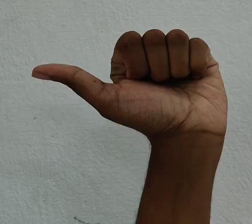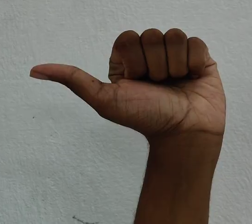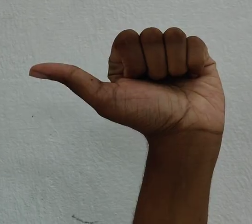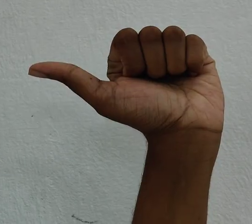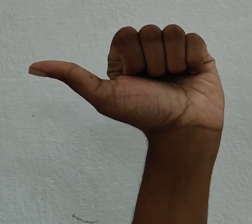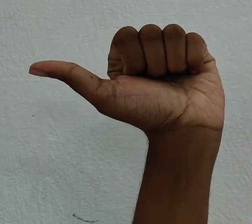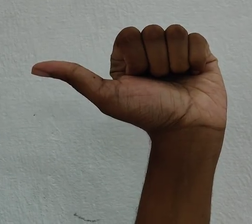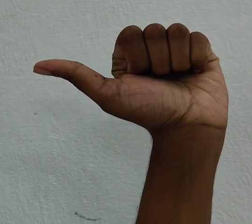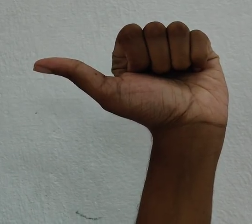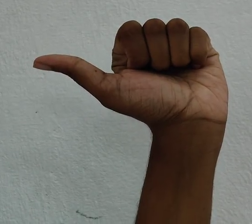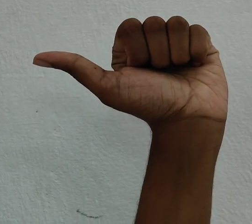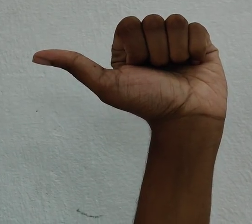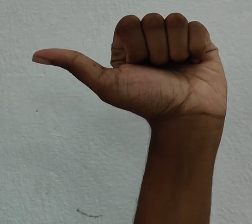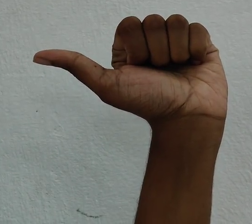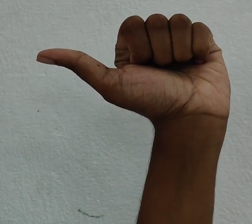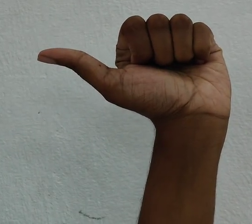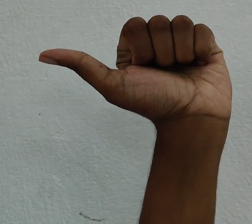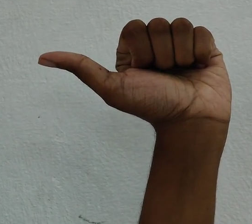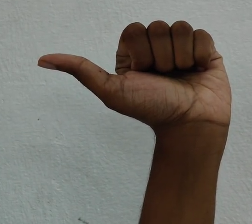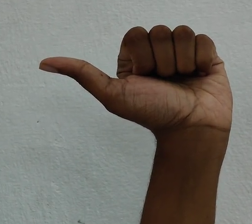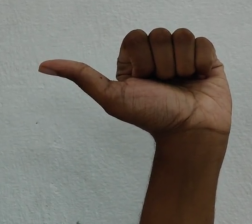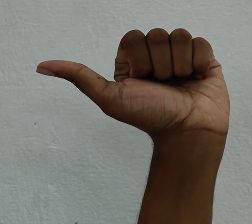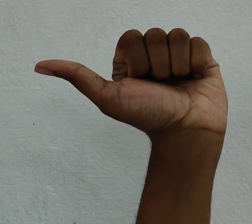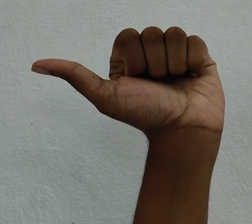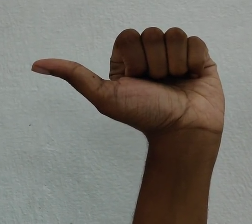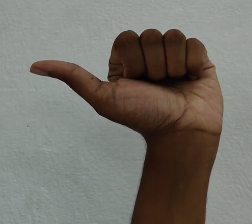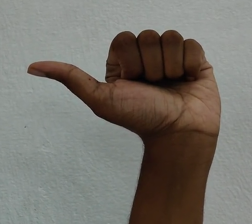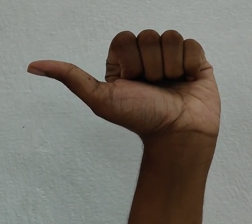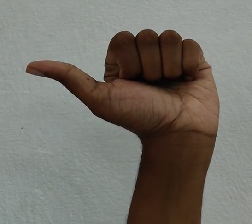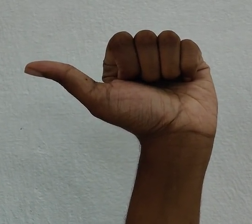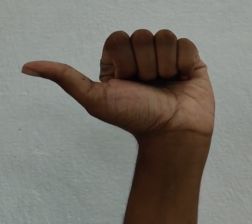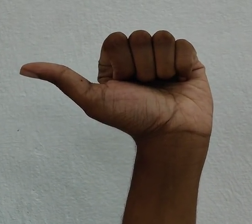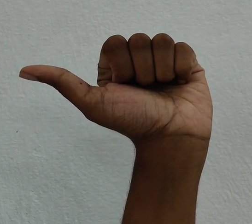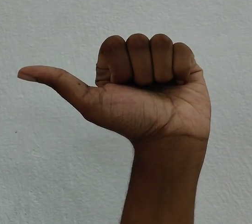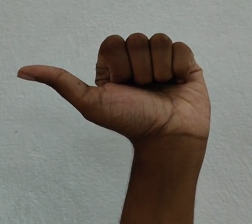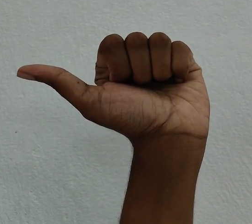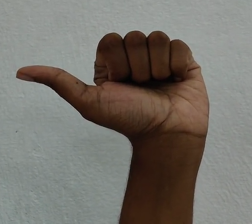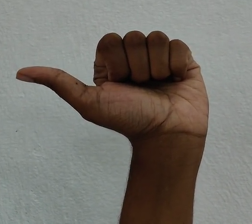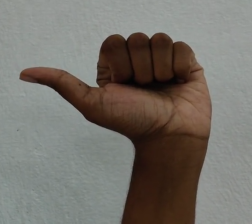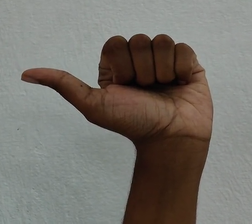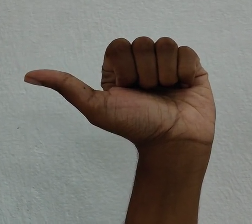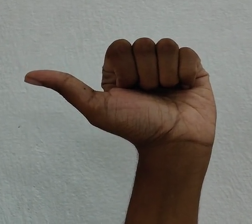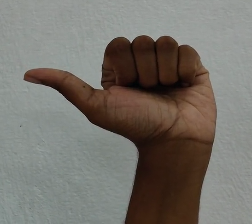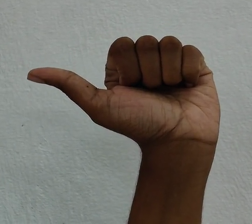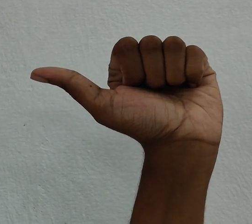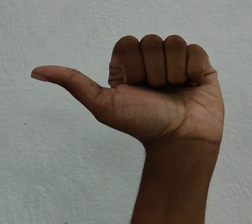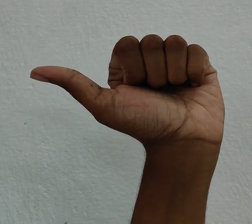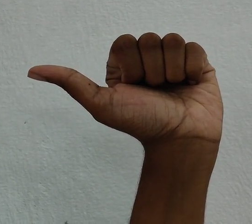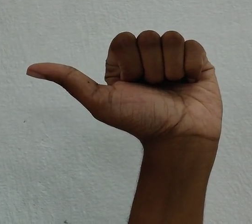എ